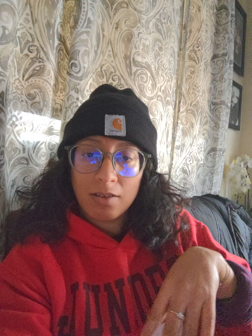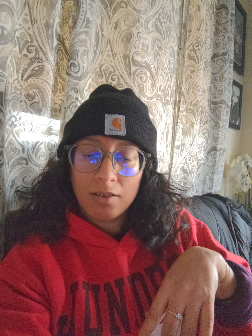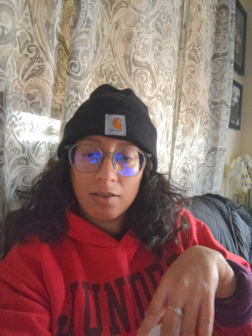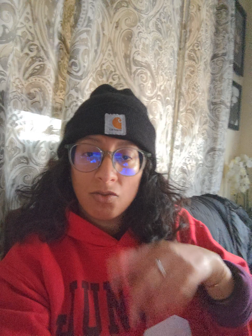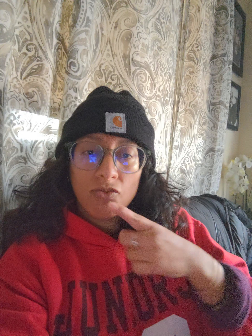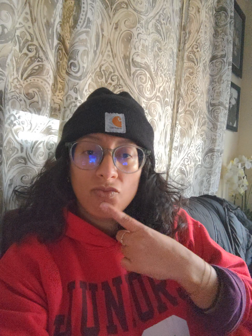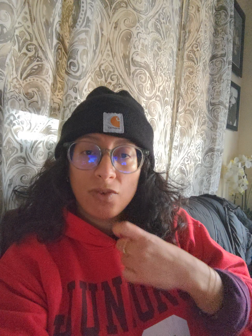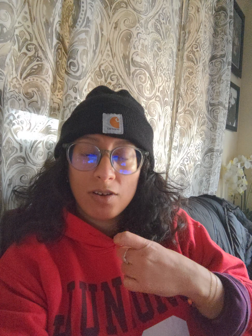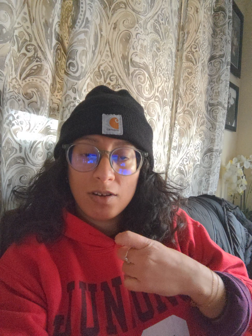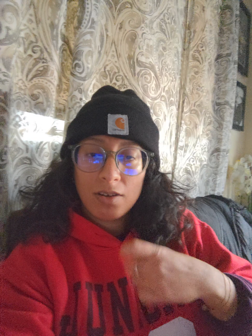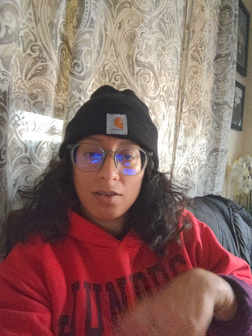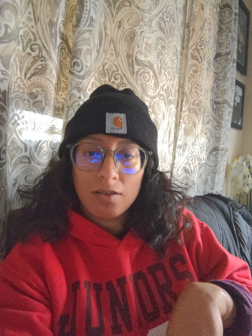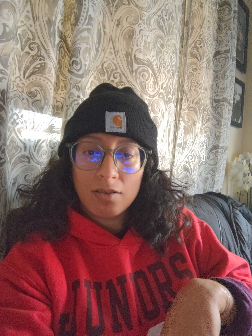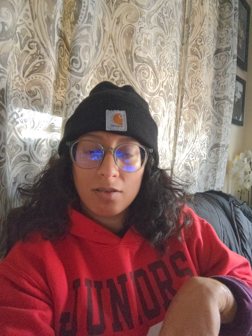red